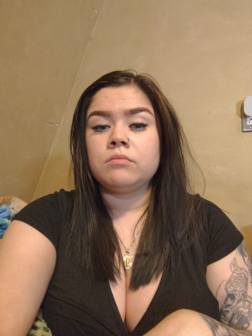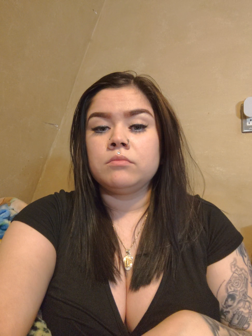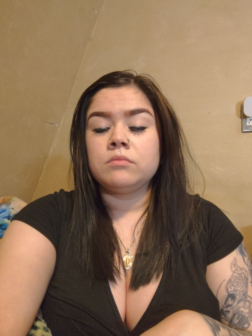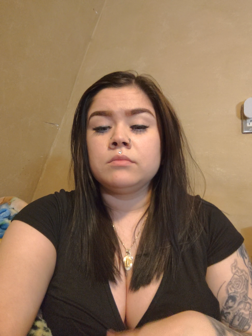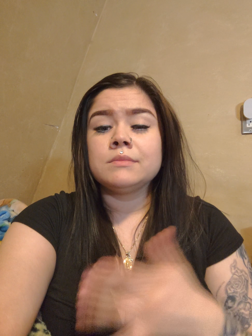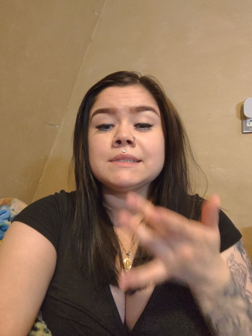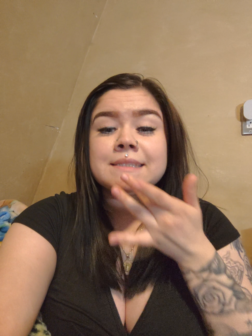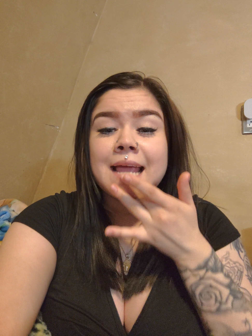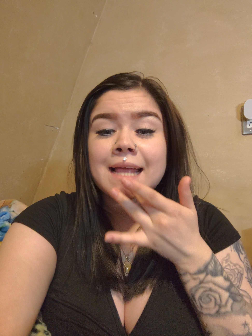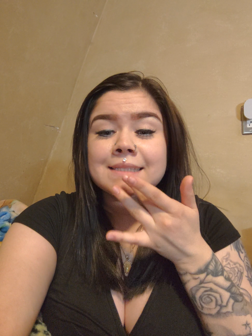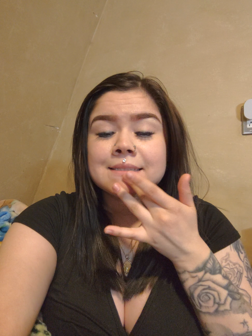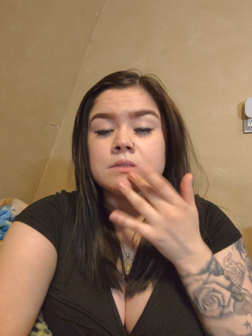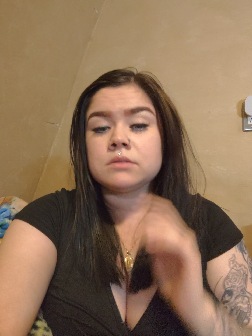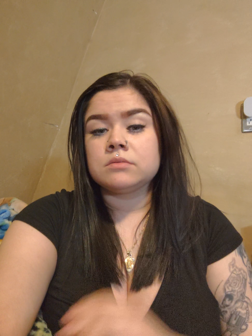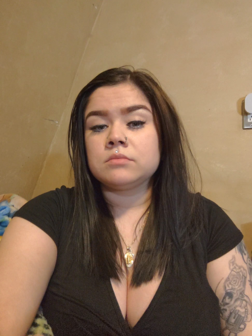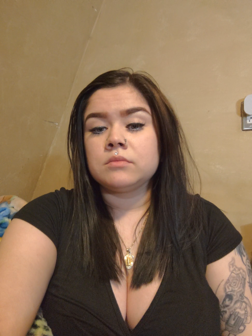taste